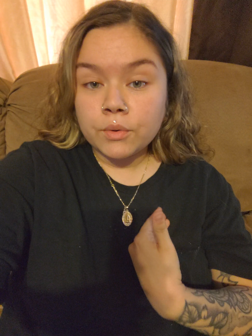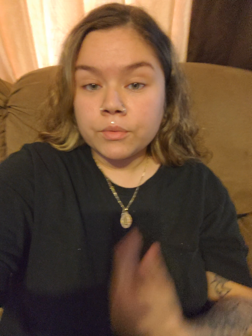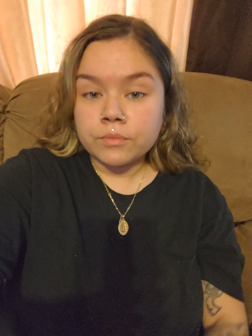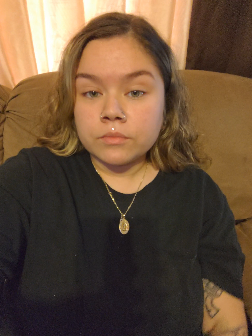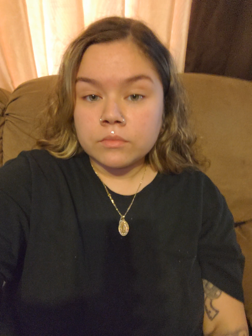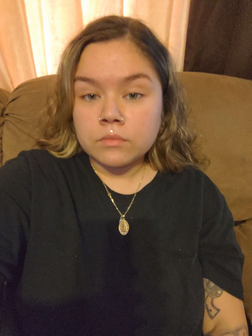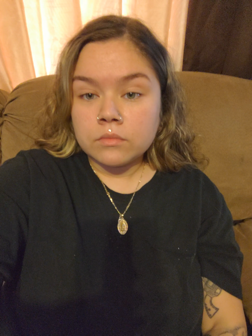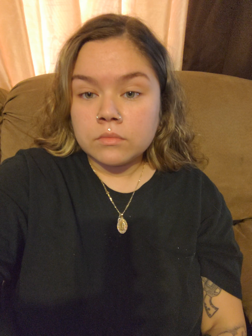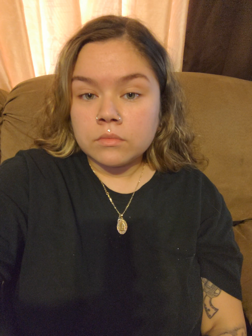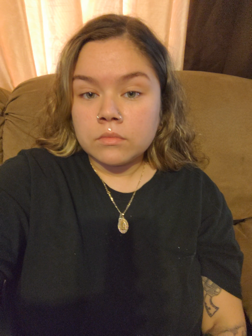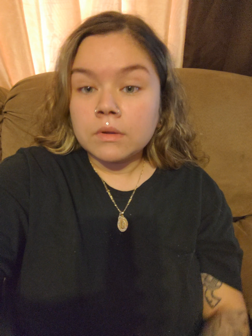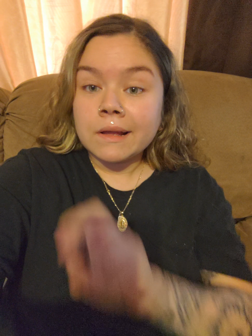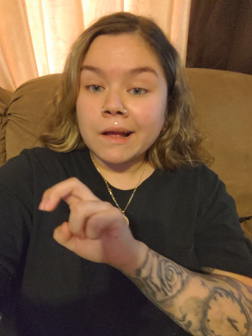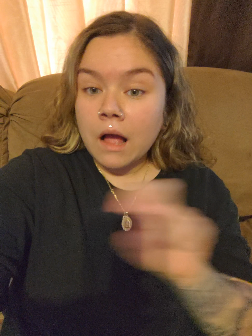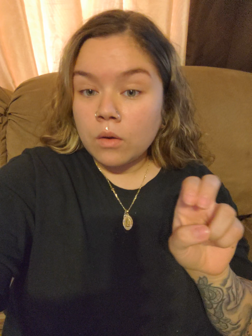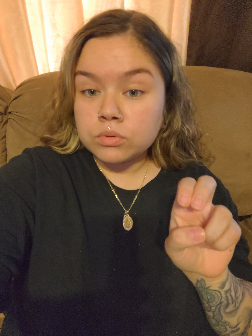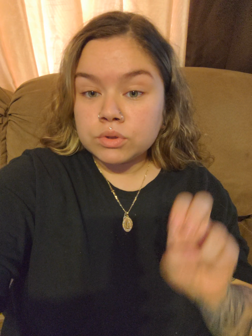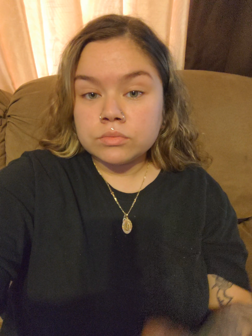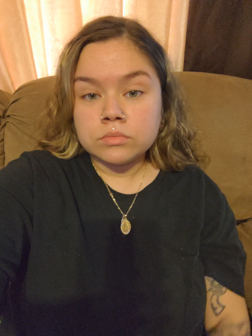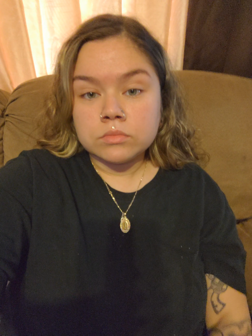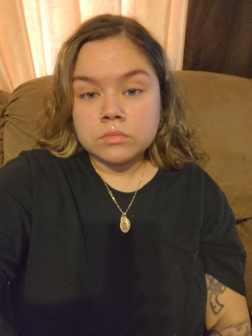couch